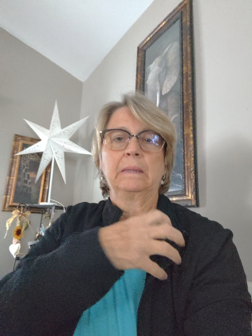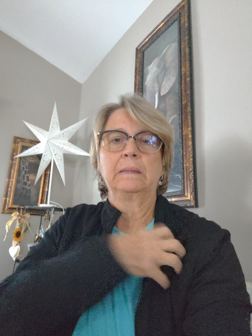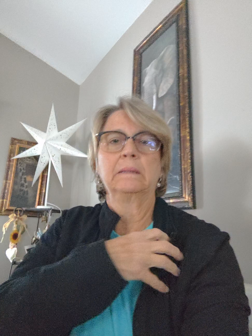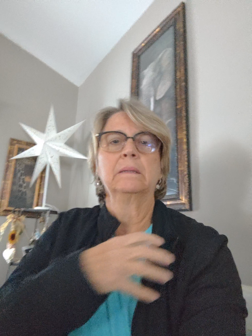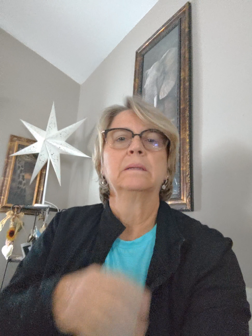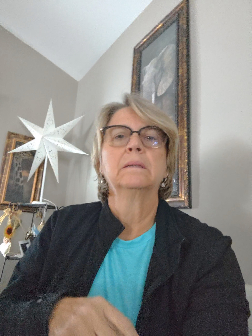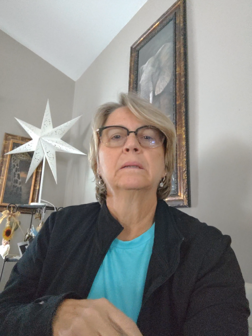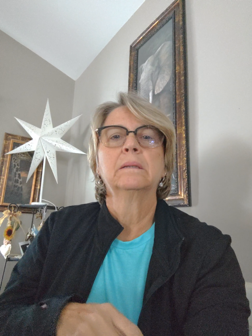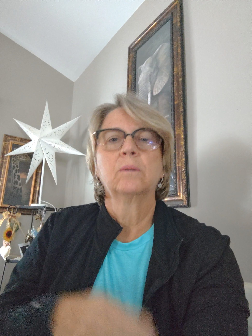police